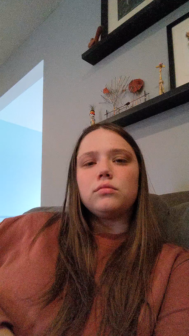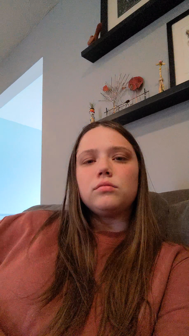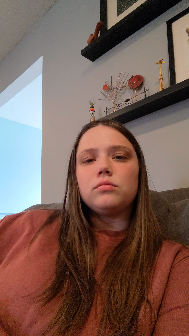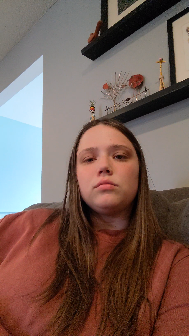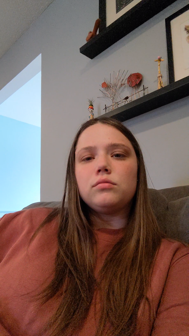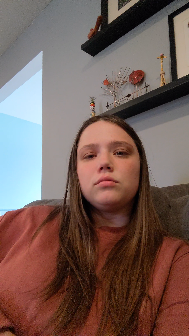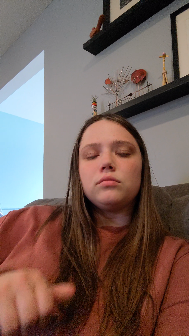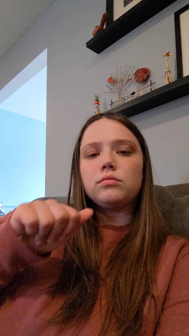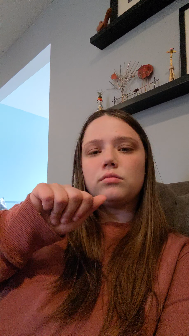a